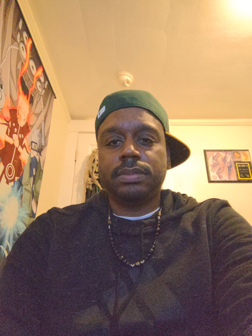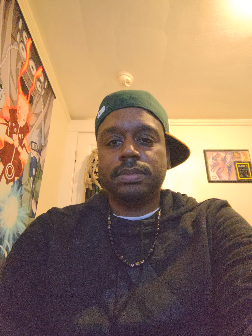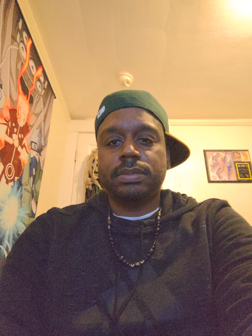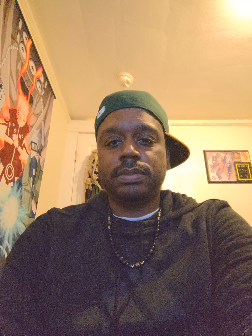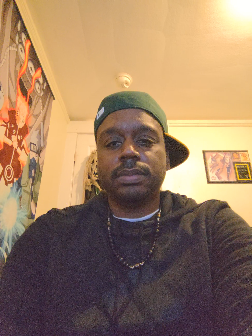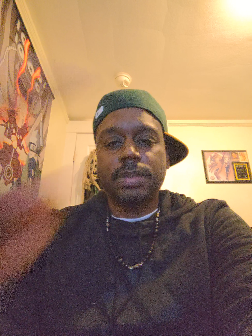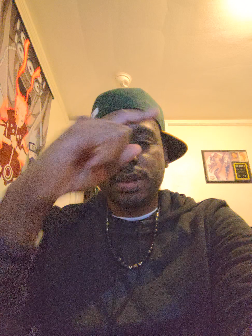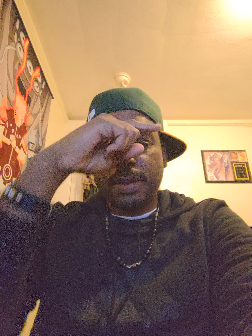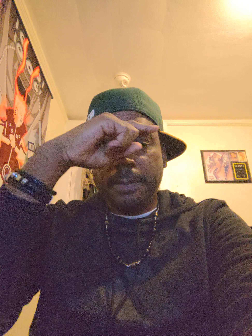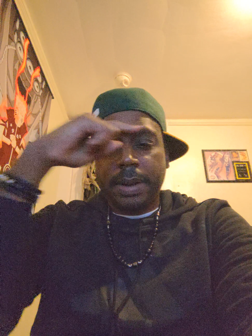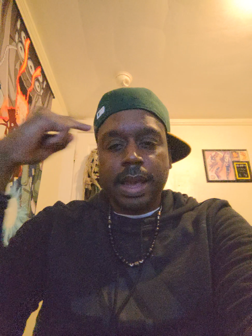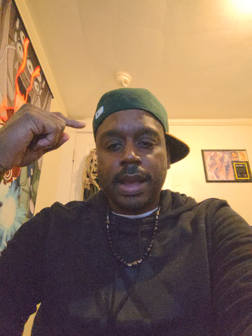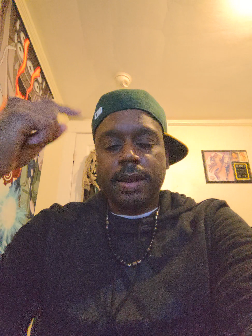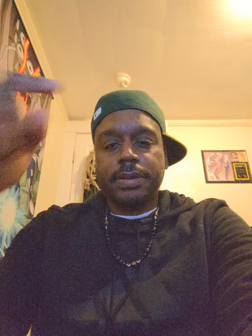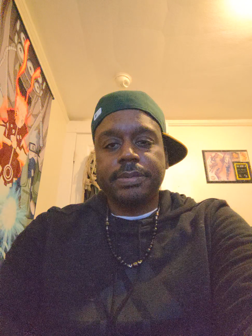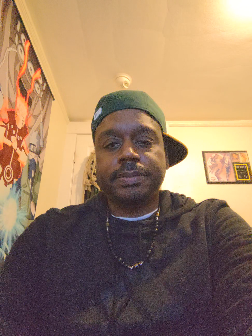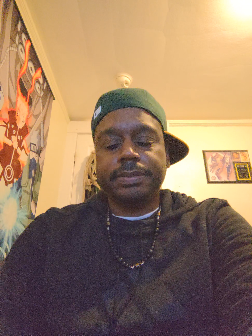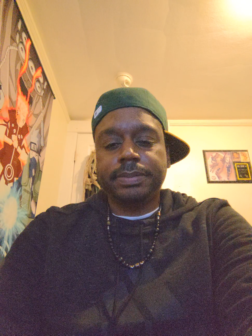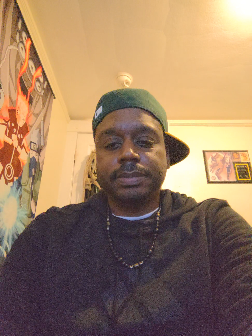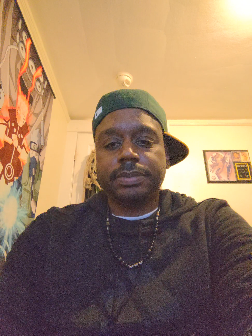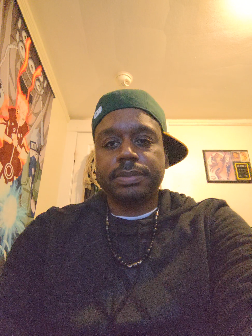black